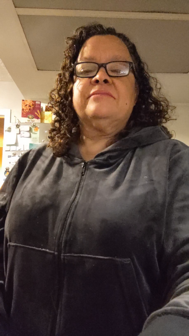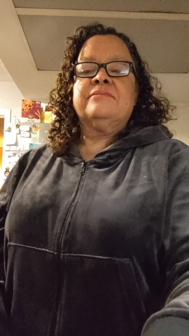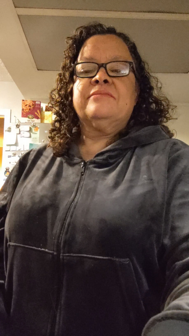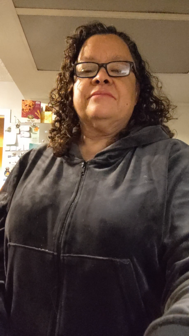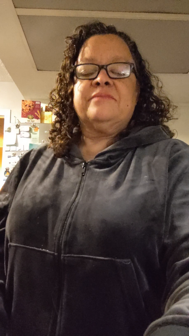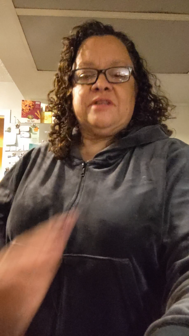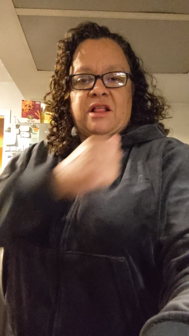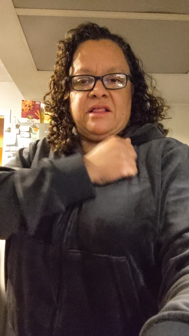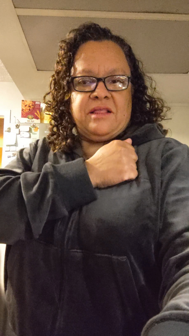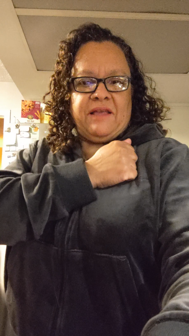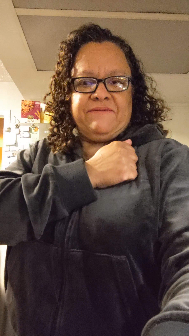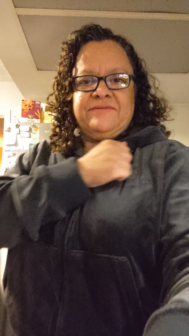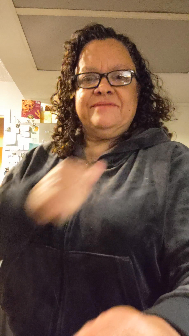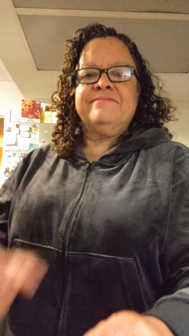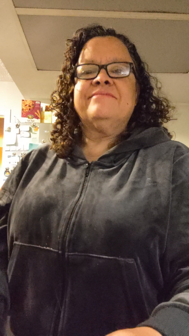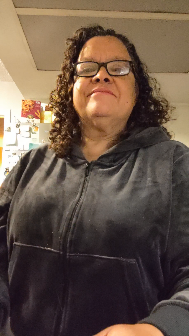love